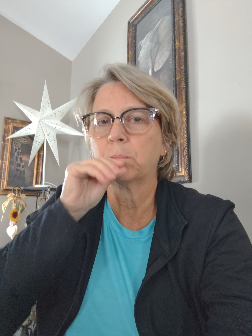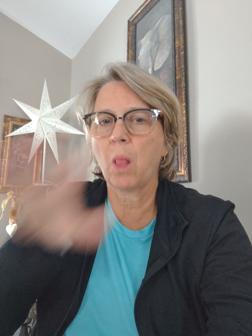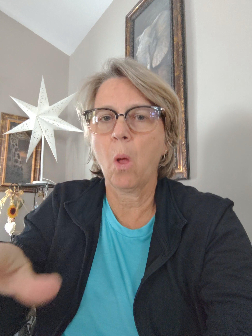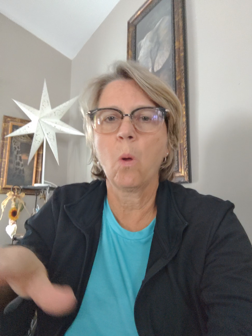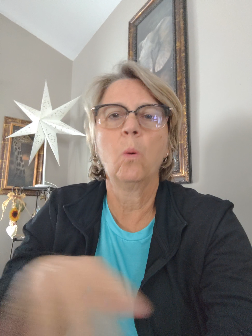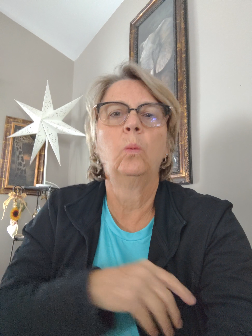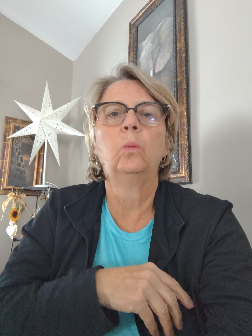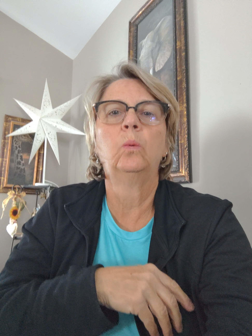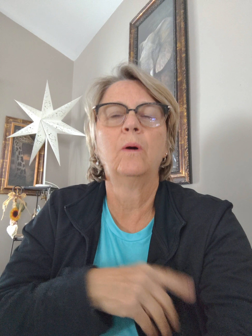blow